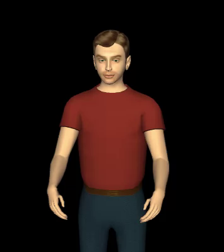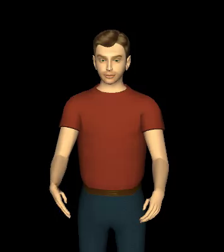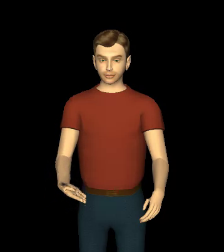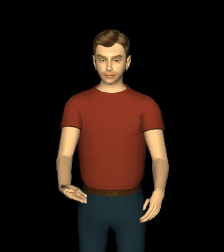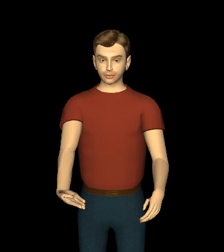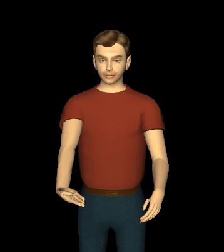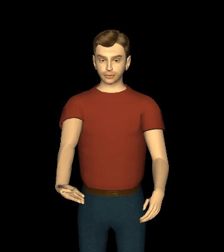أم